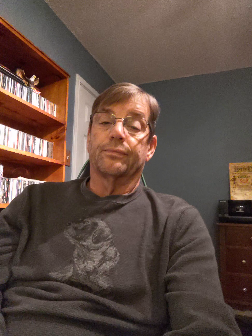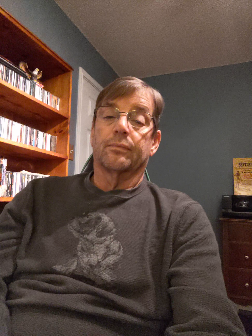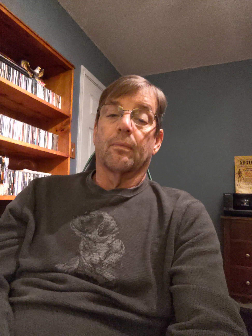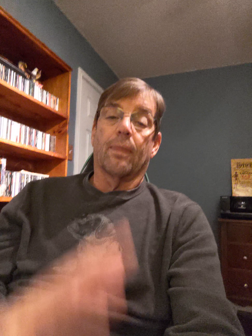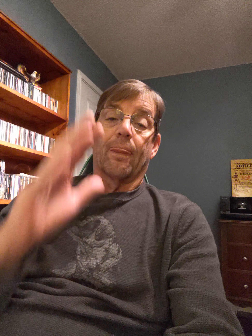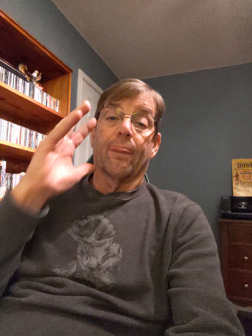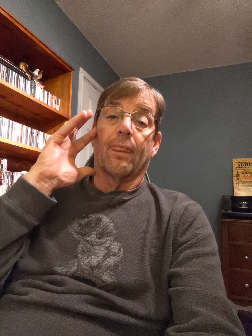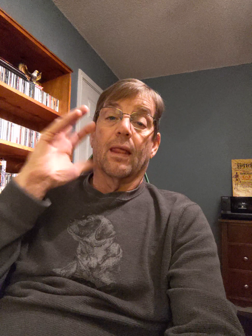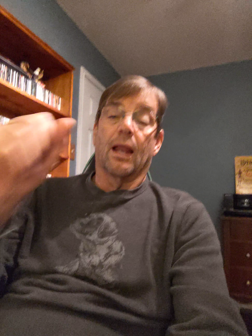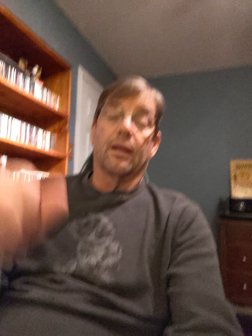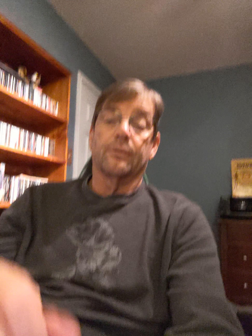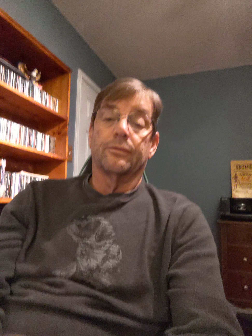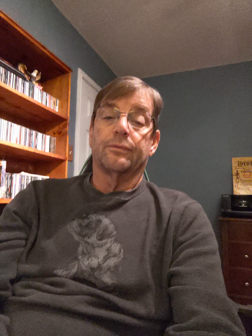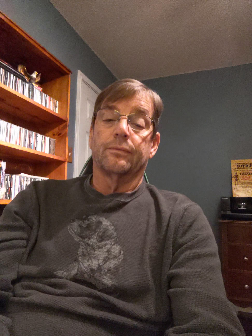loud